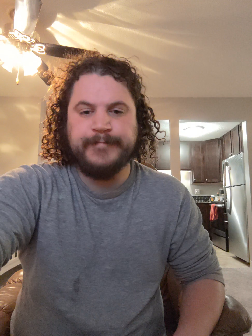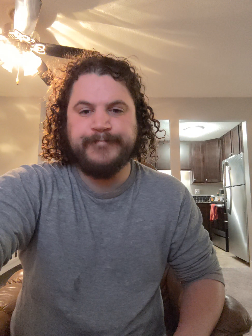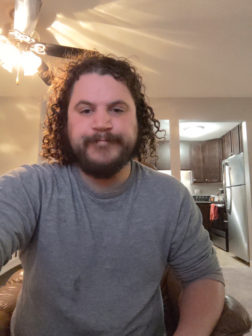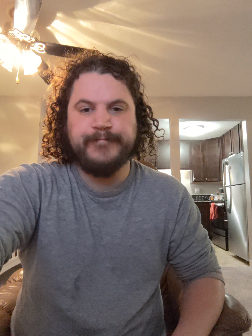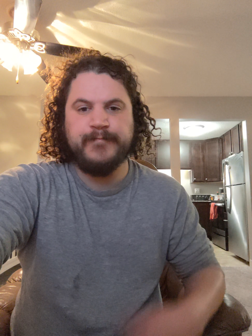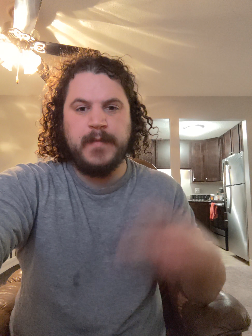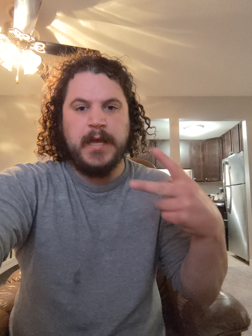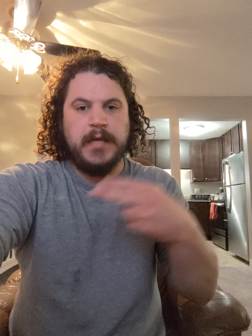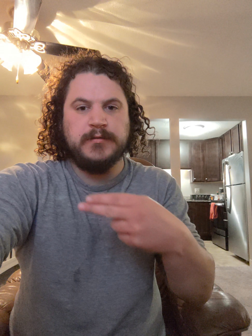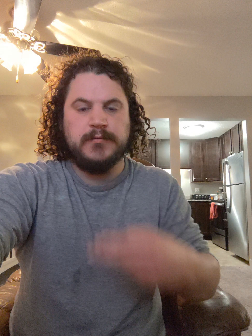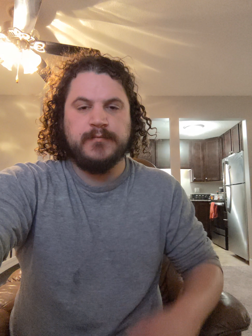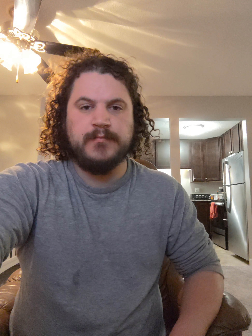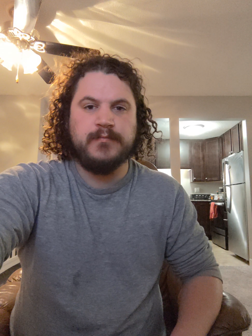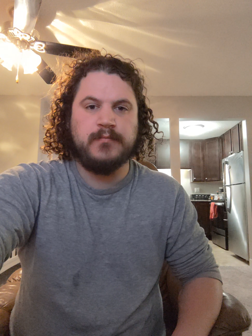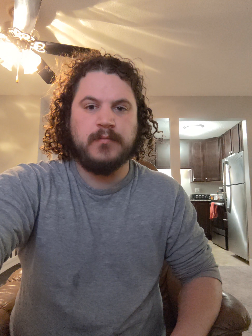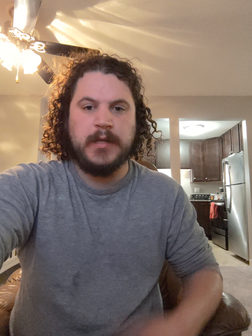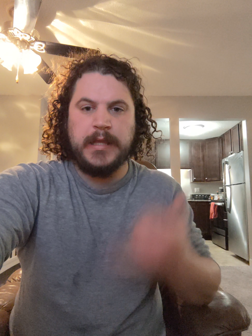cut